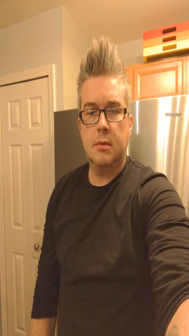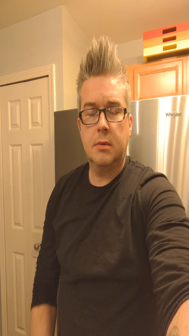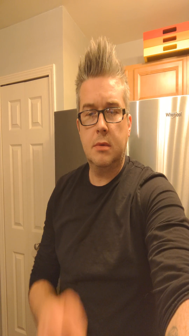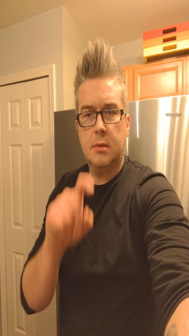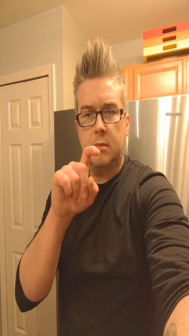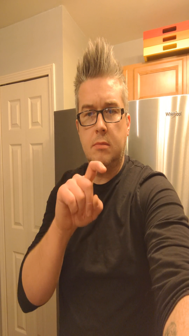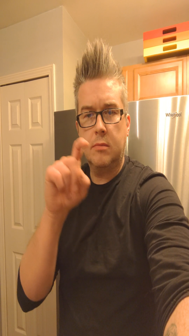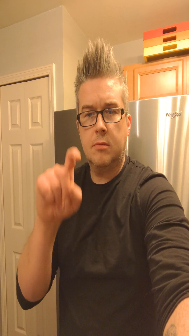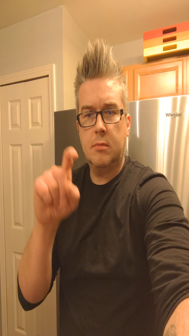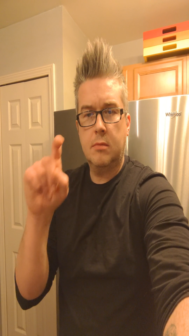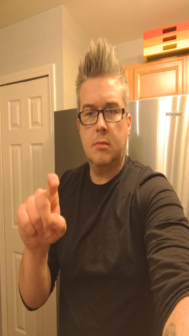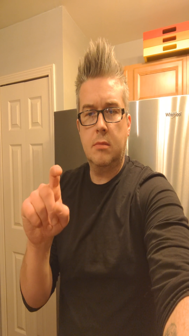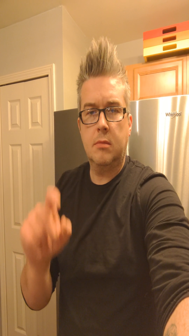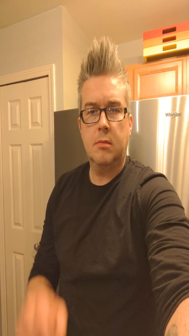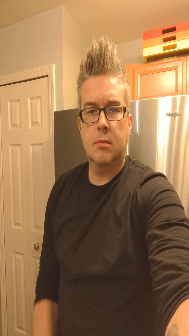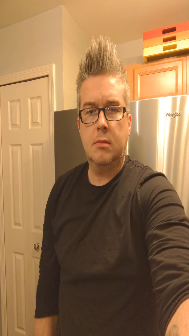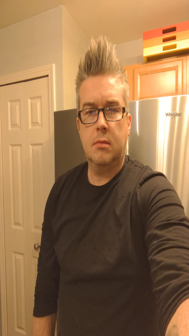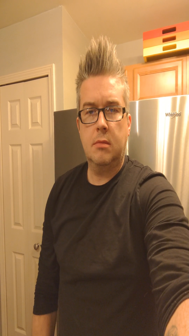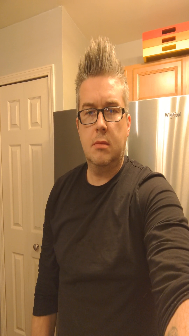closet